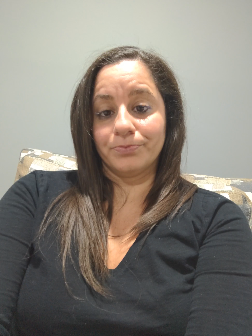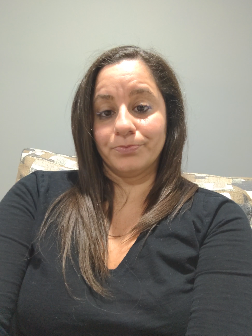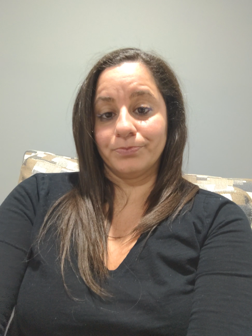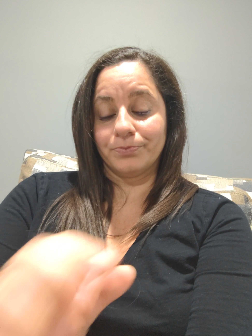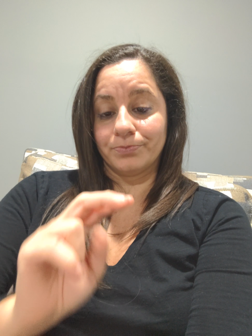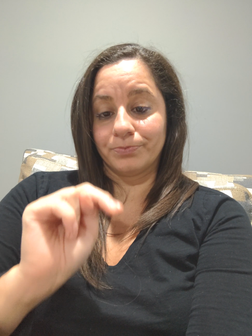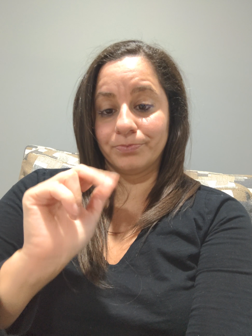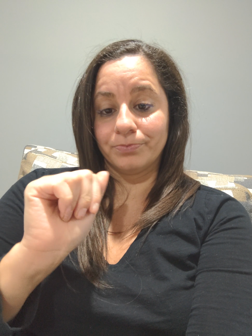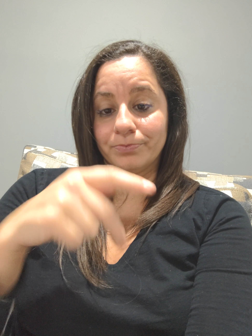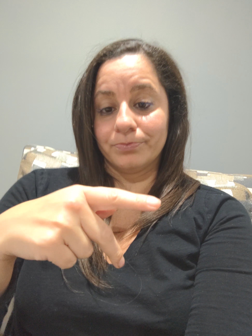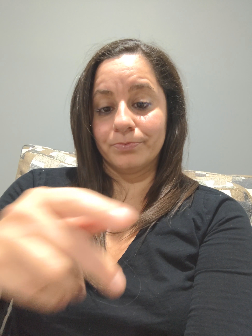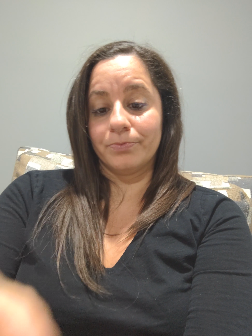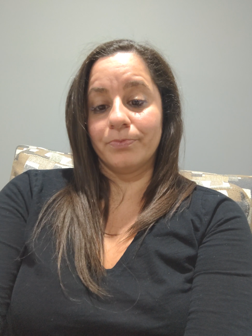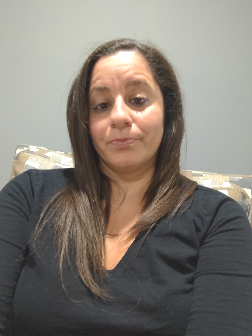nap